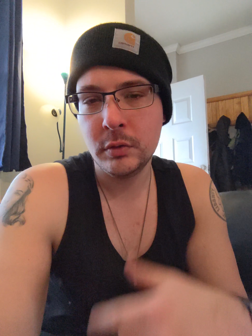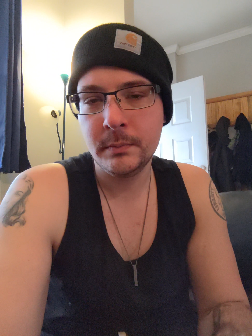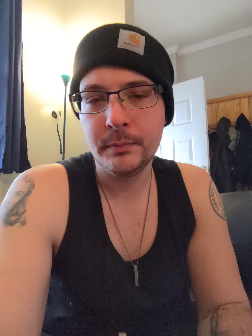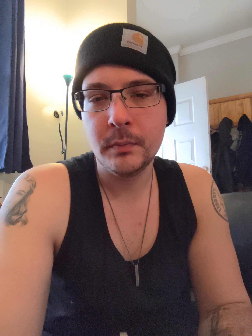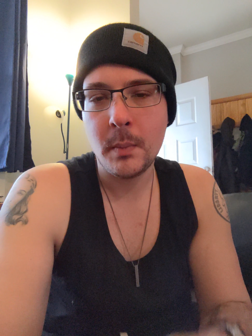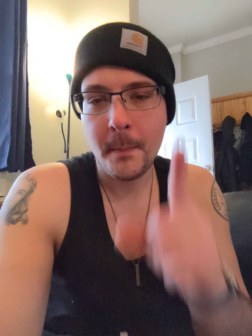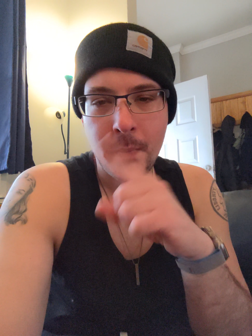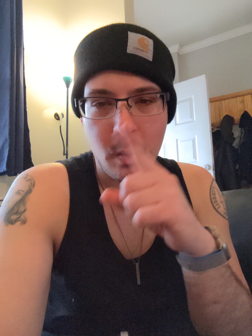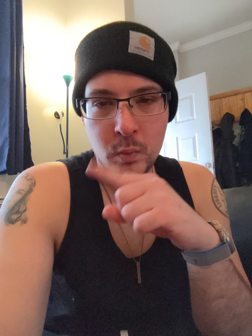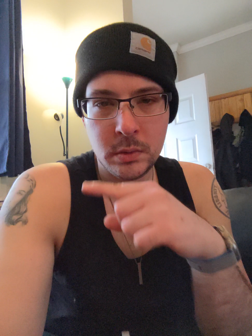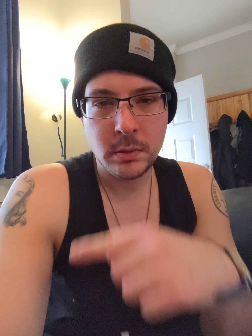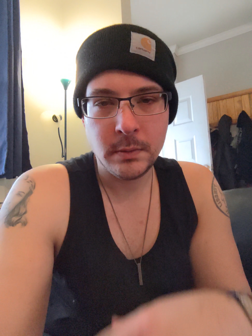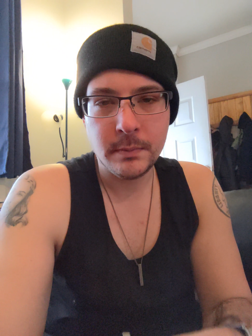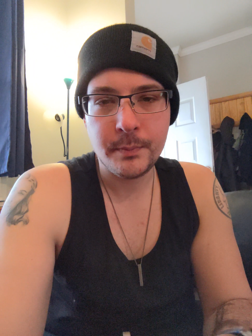mouse